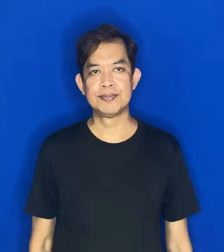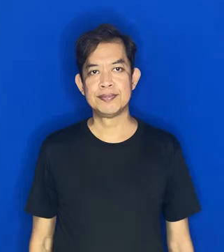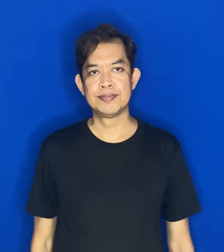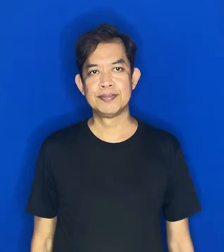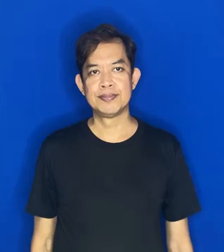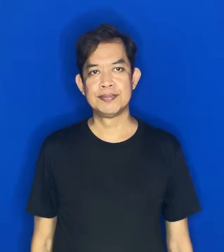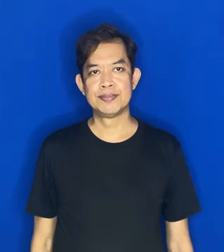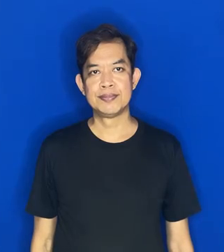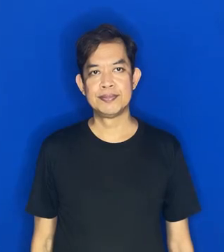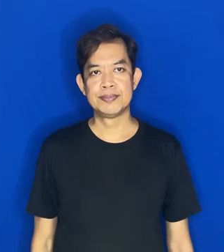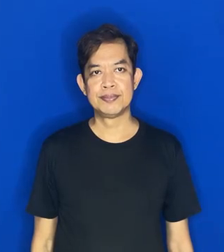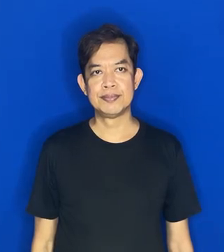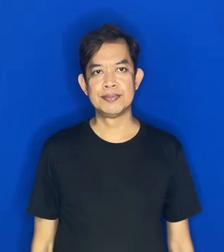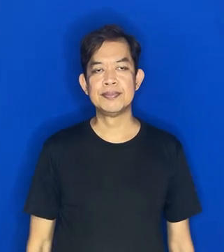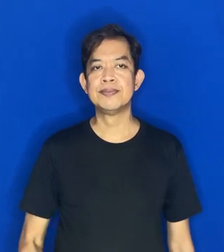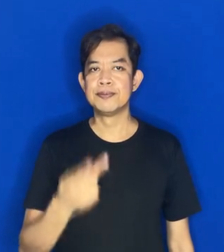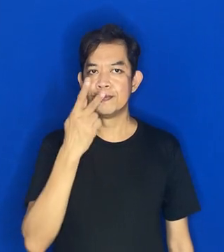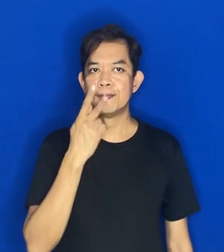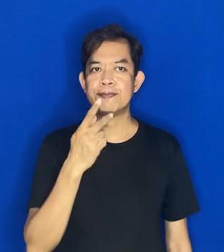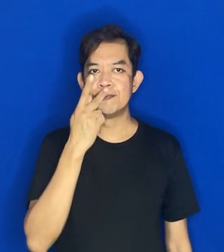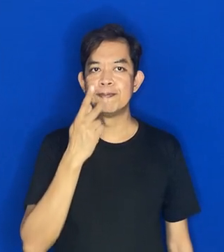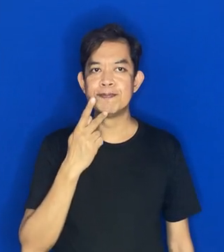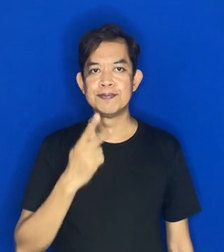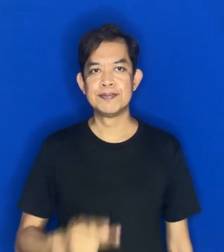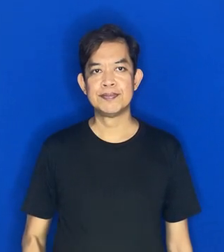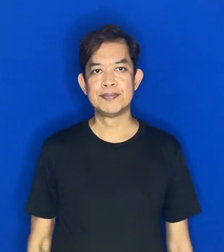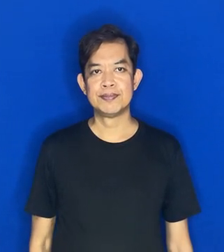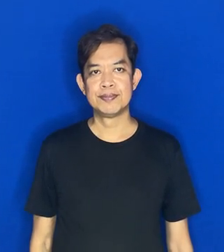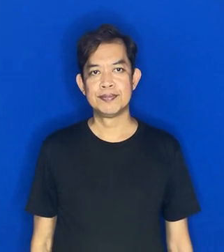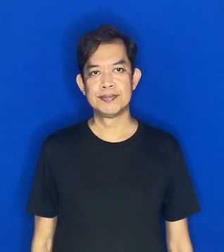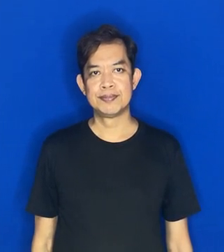pink